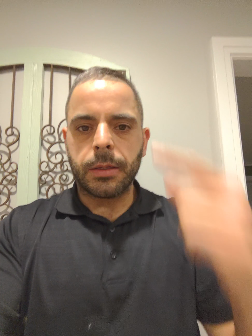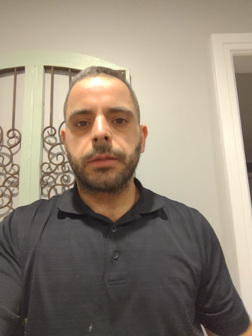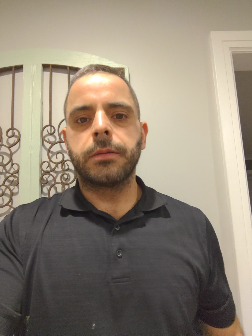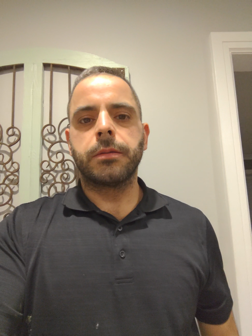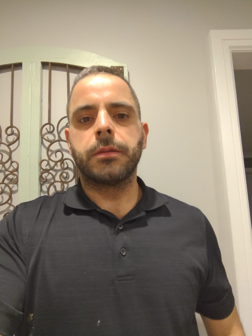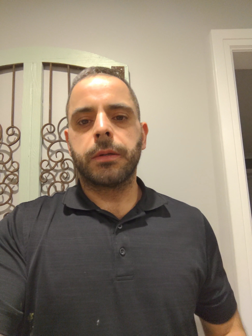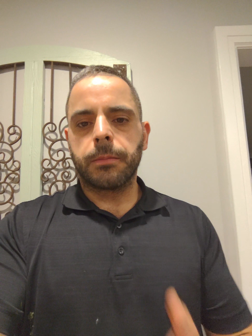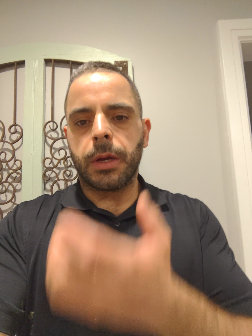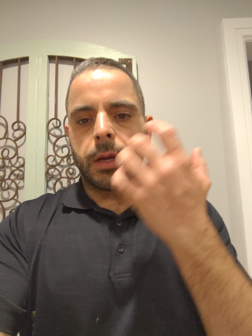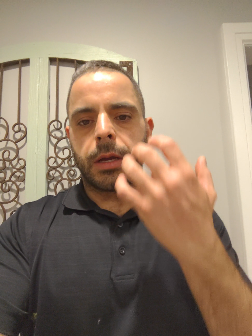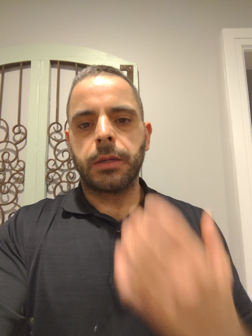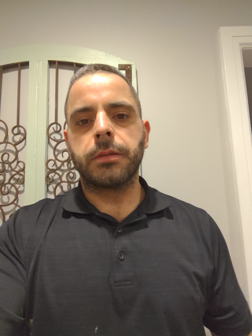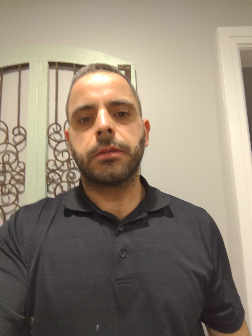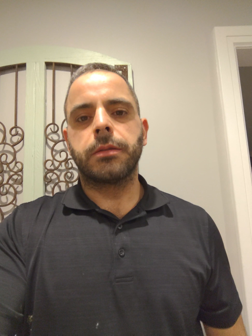mad